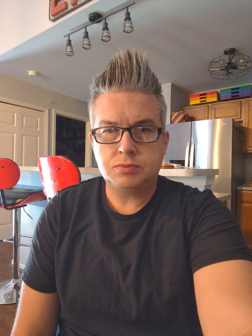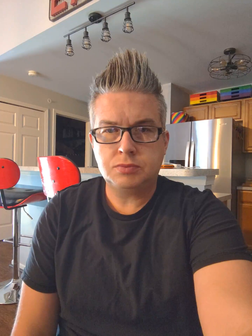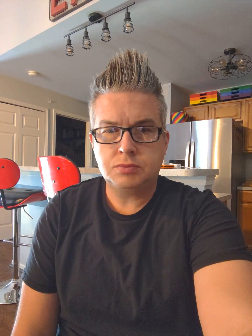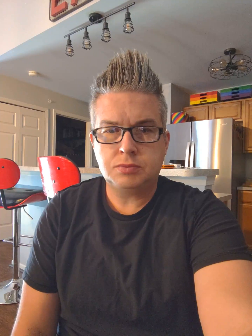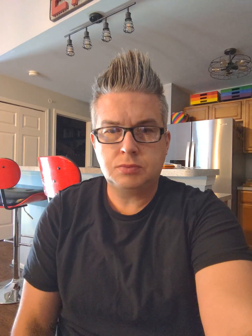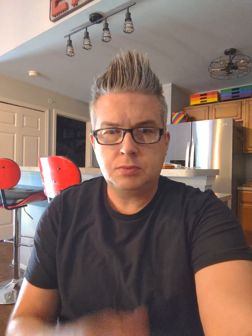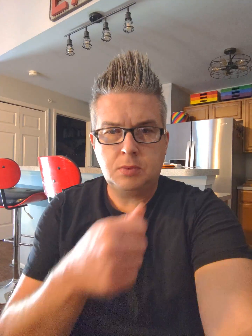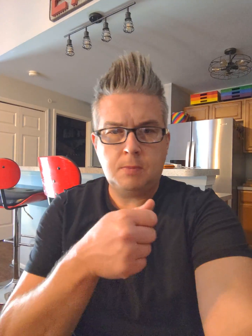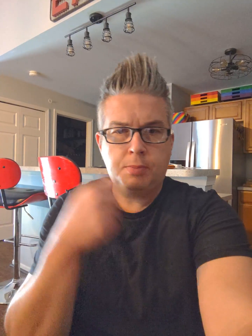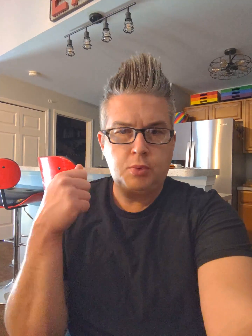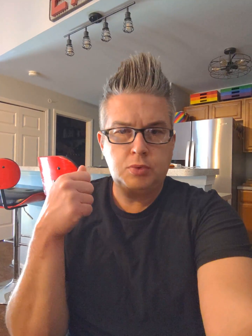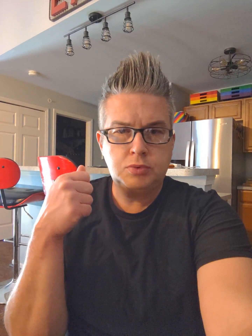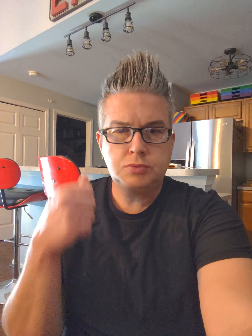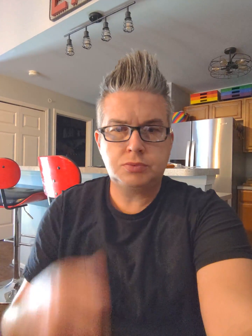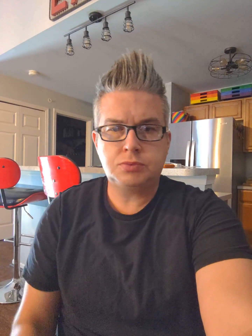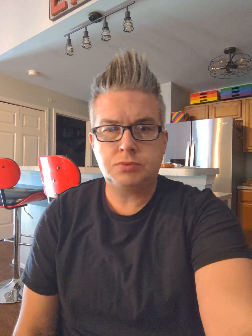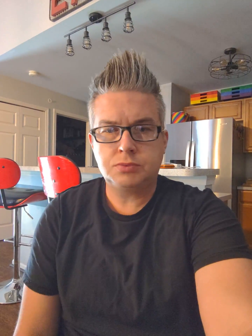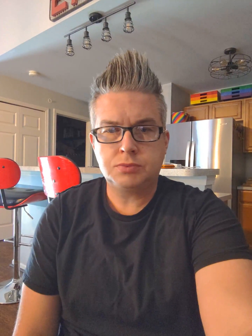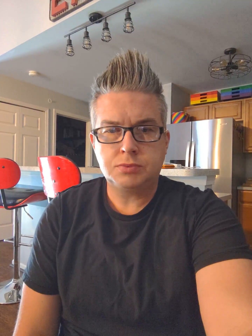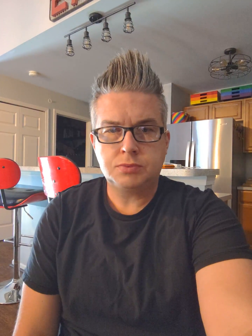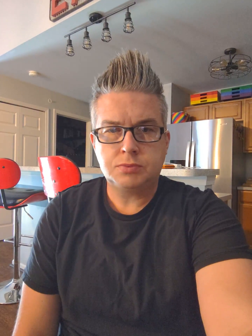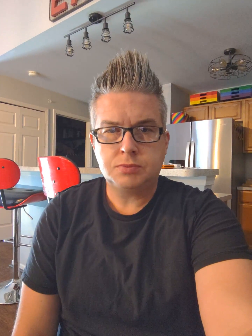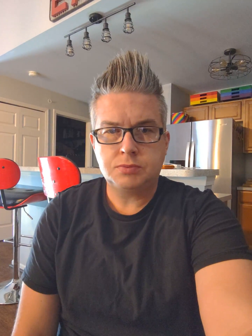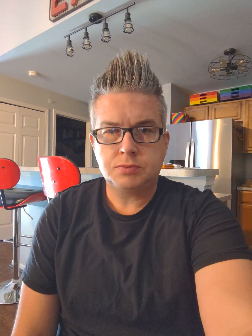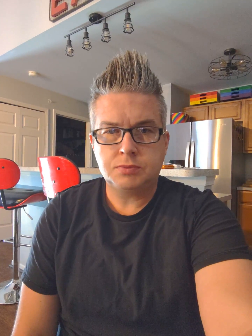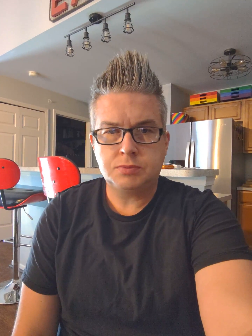pull